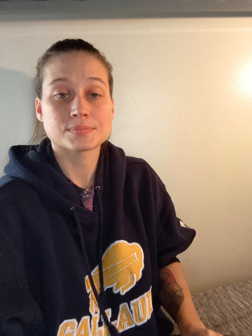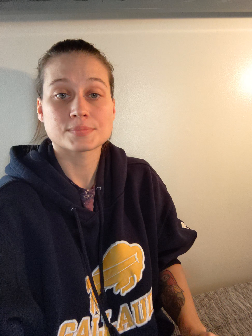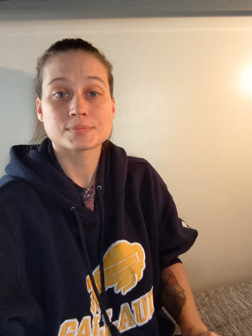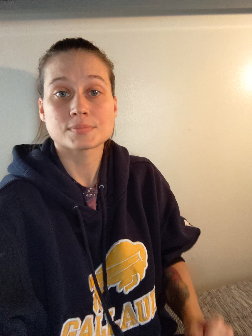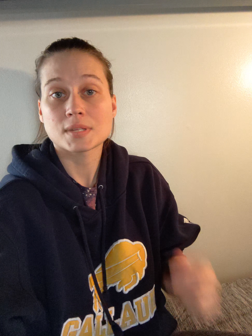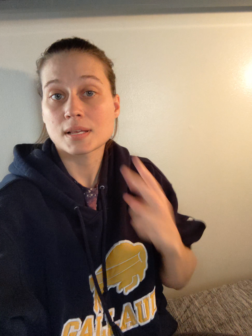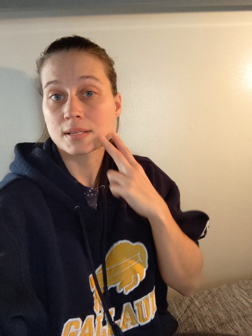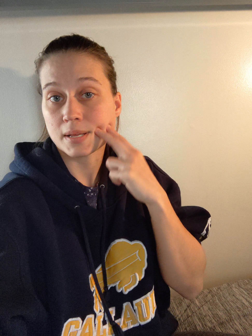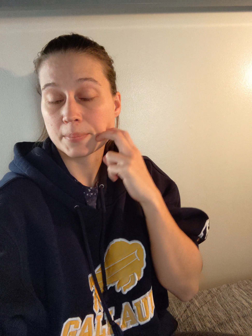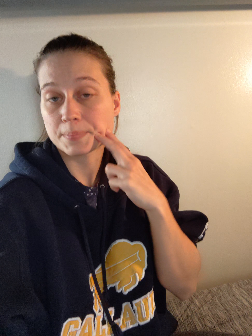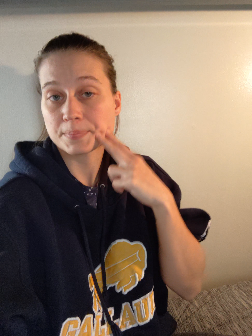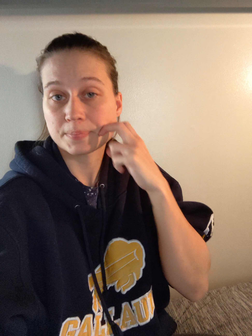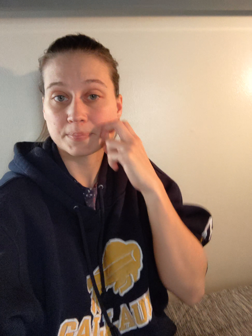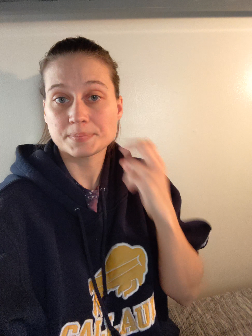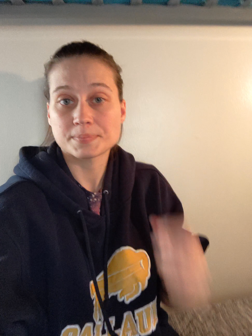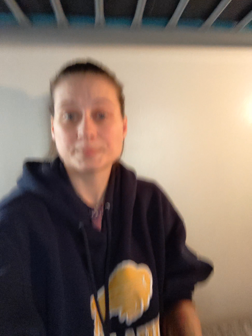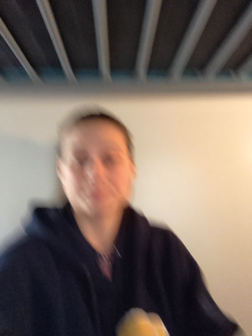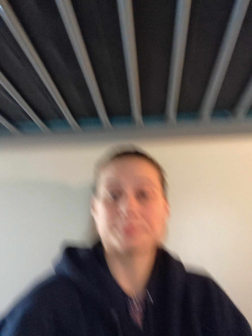gum